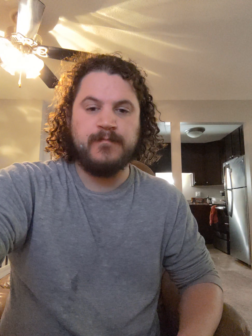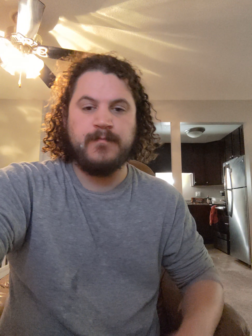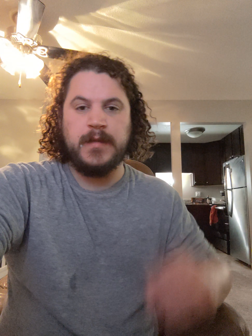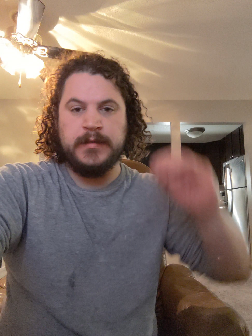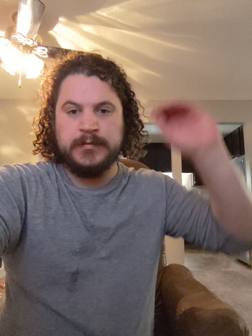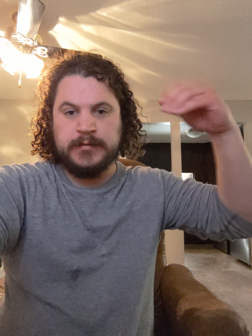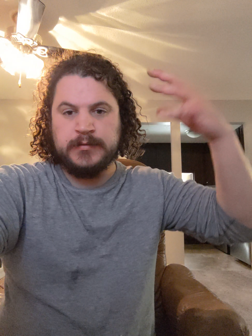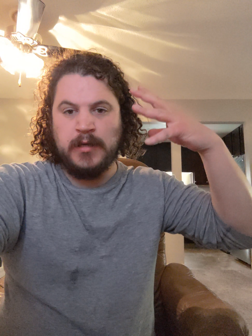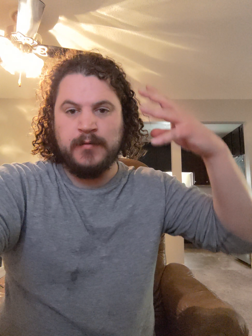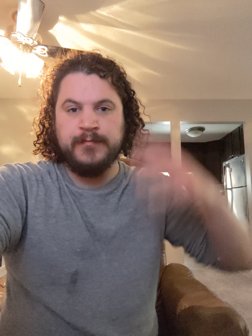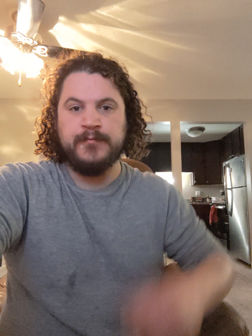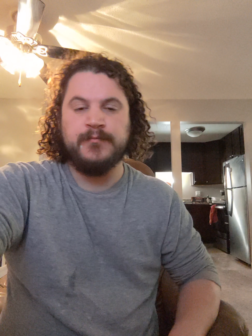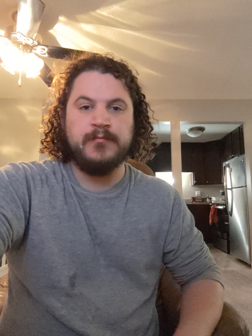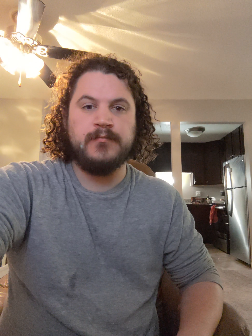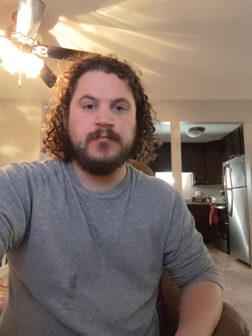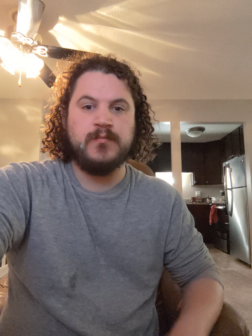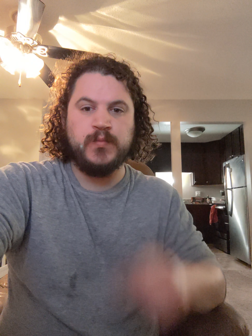sun